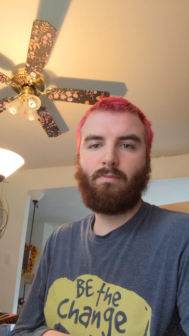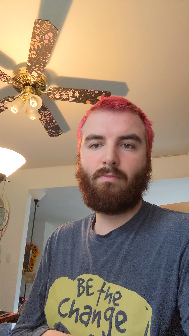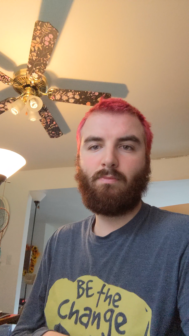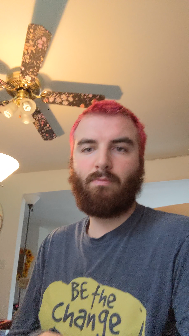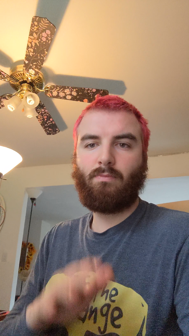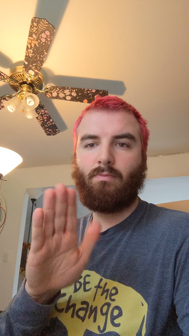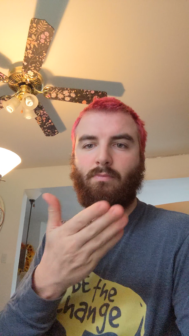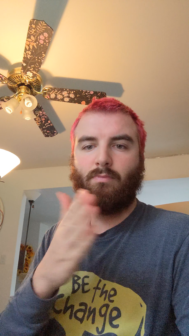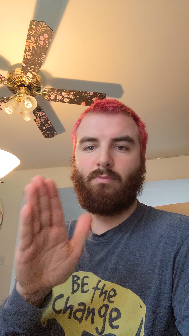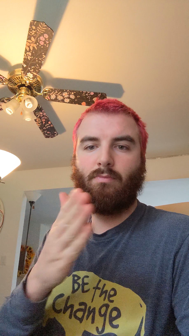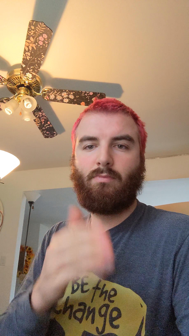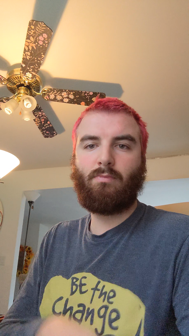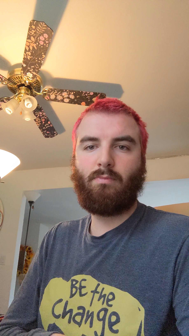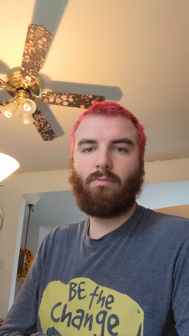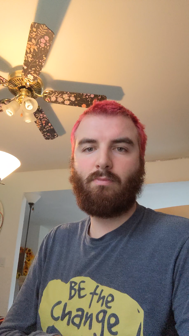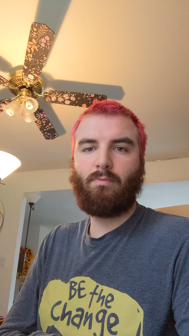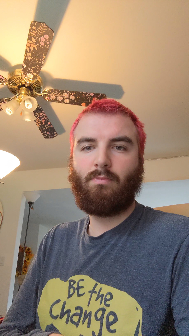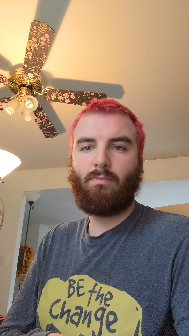share